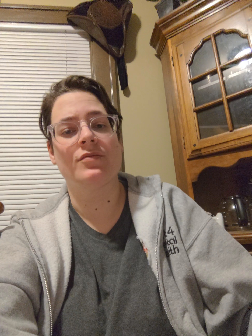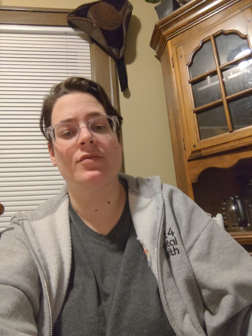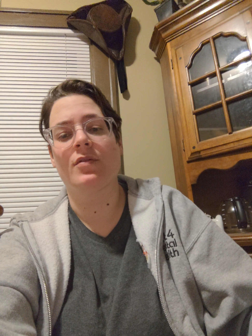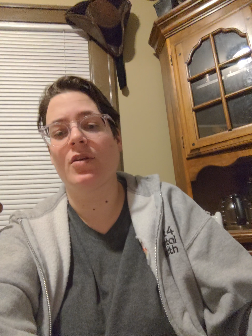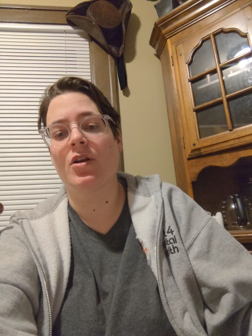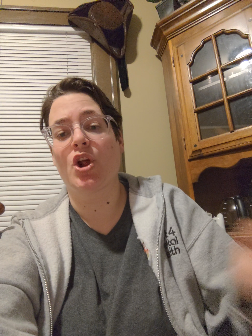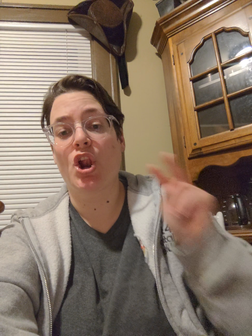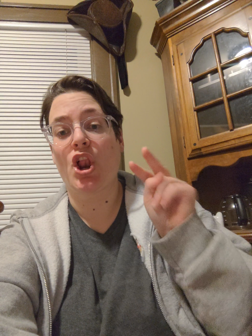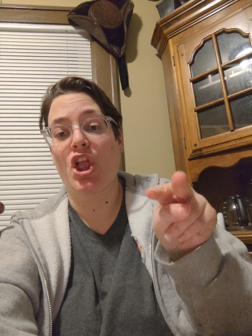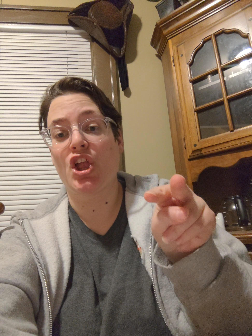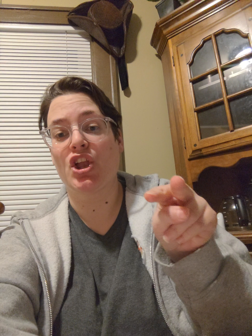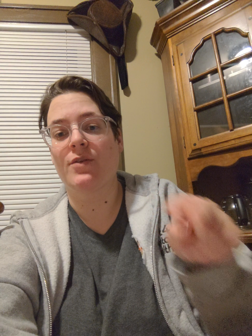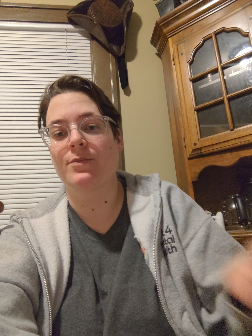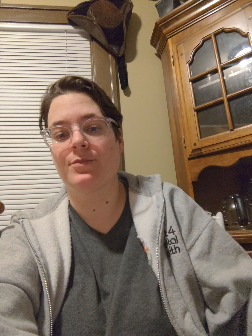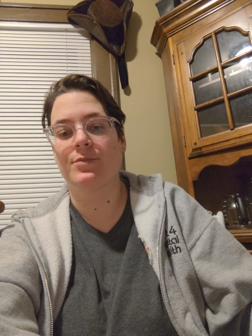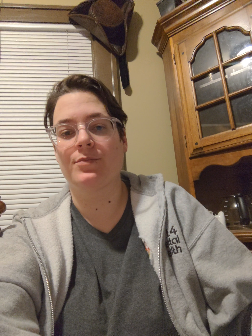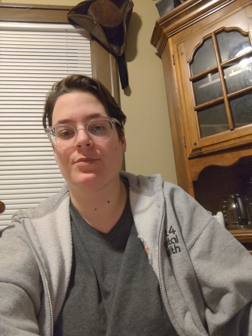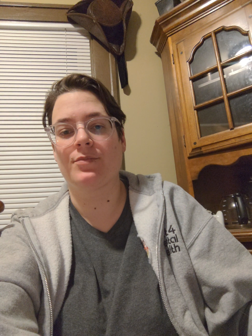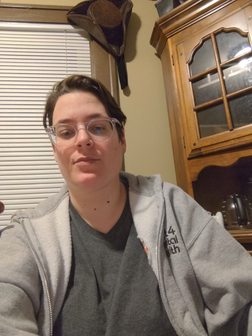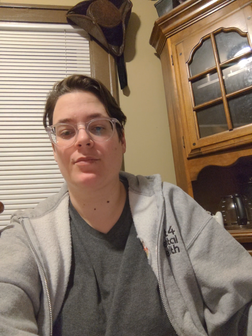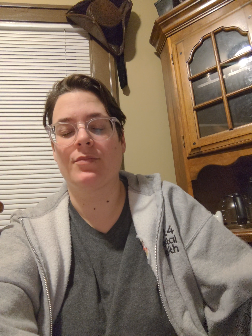look